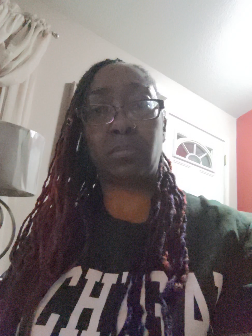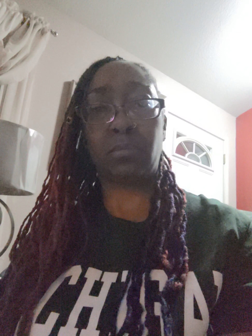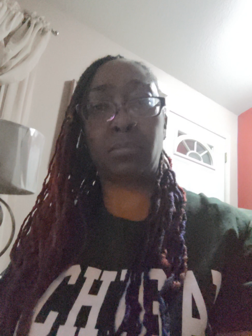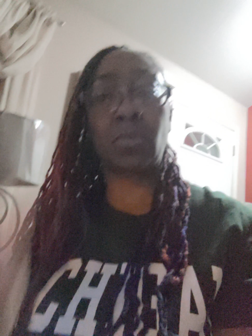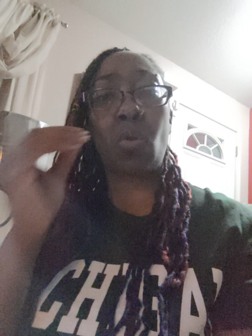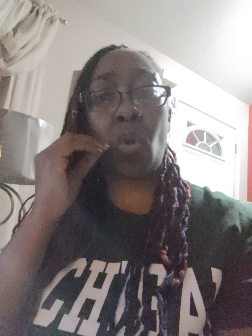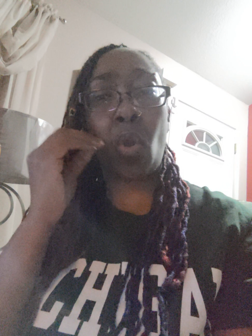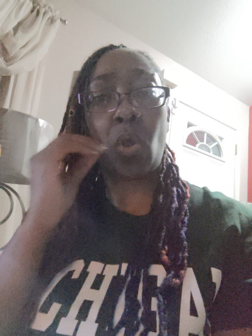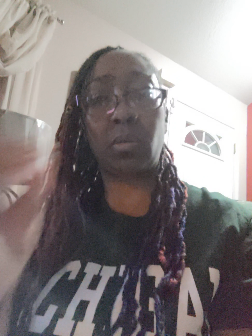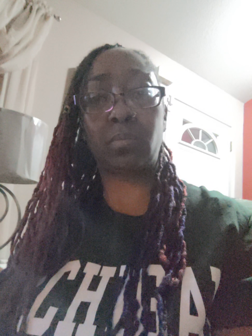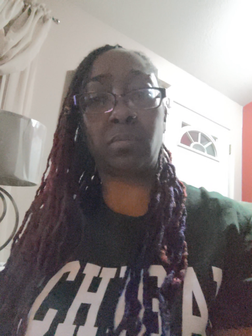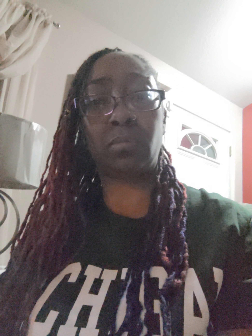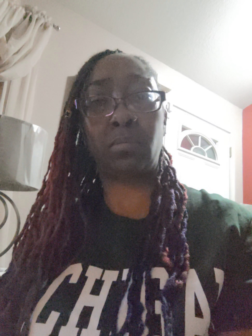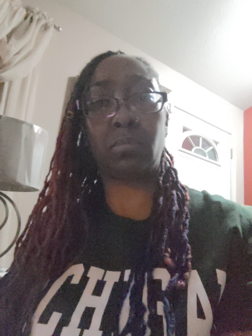home